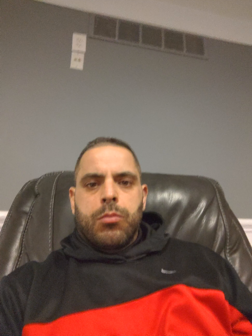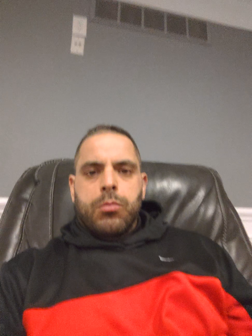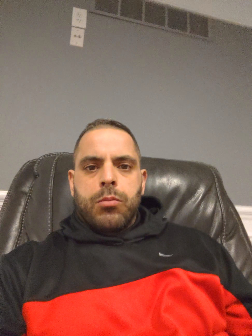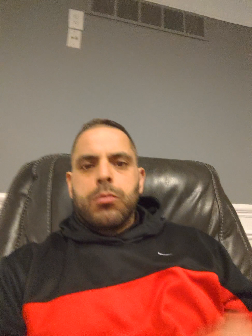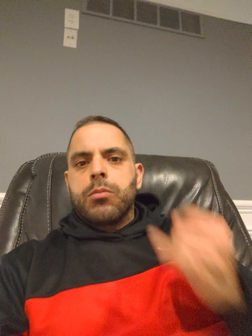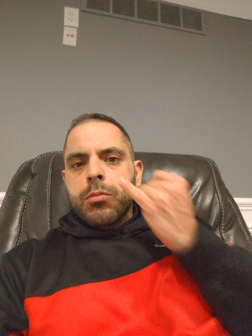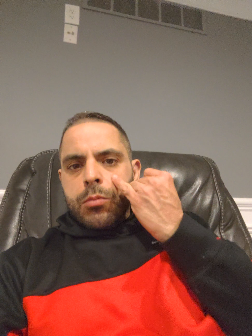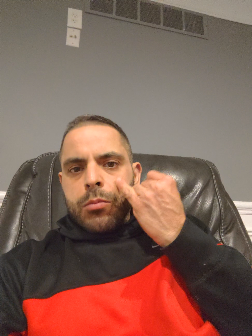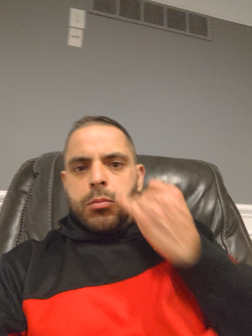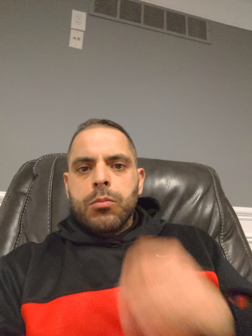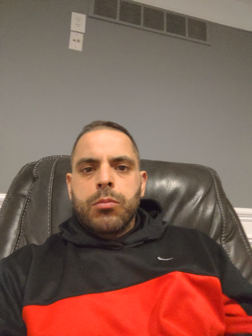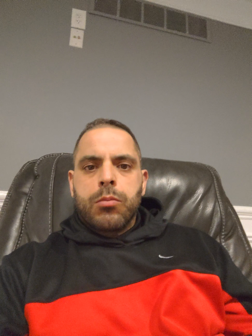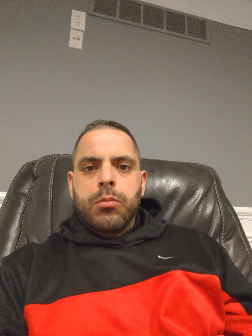if